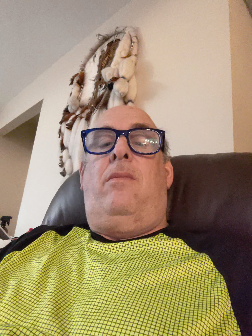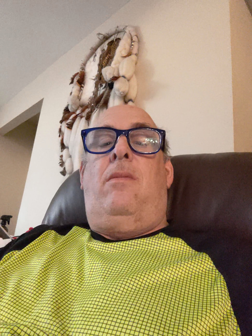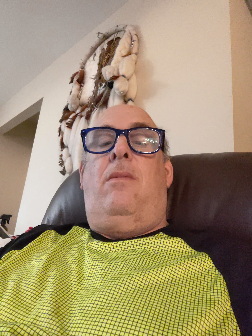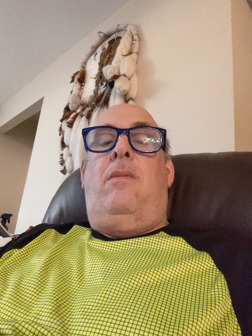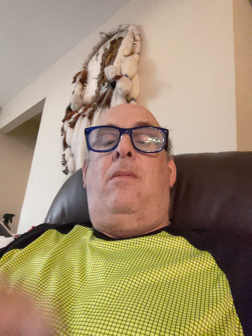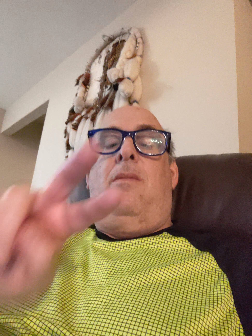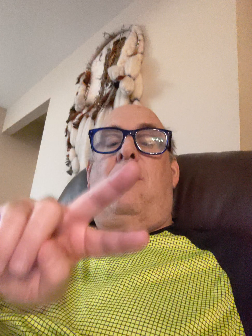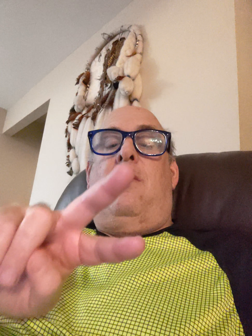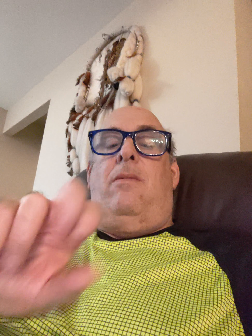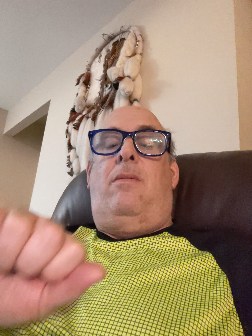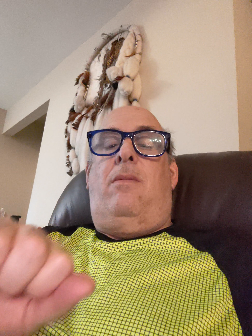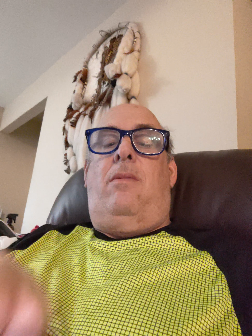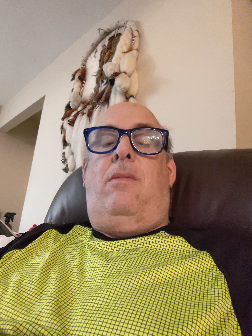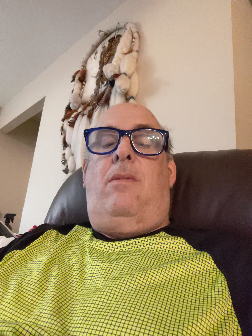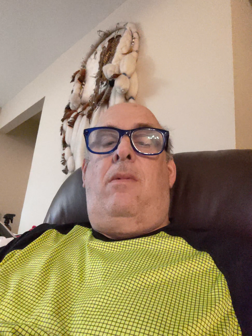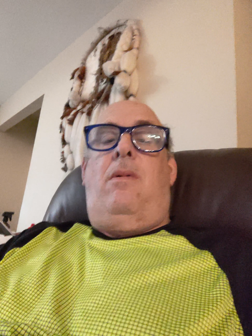pizza